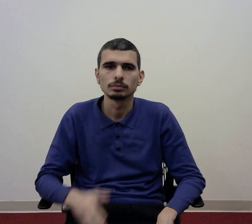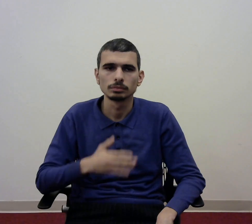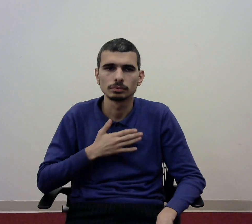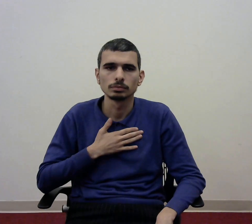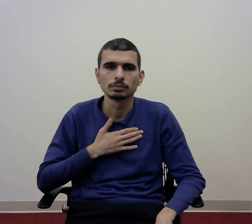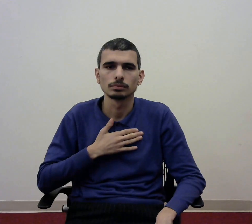mən